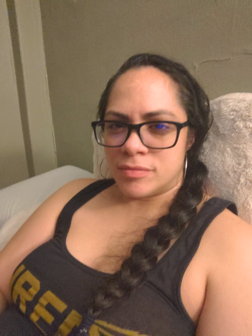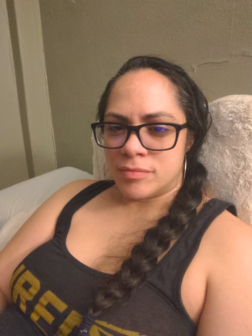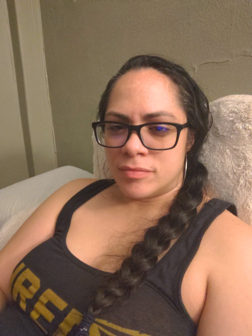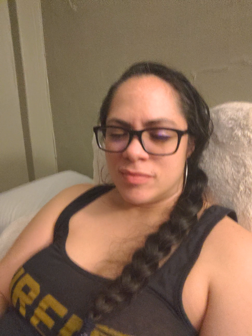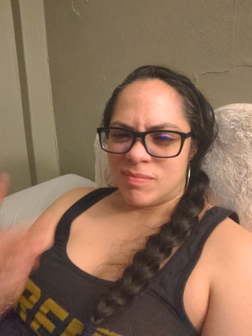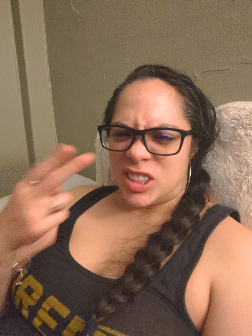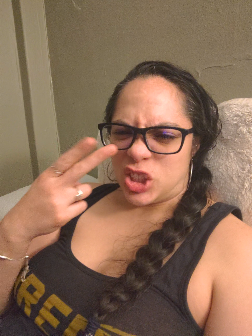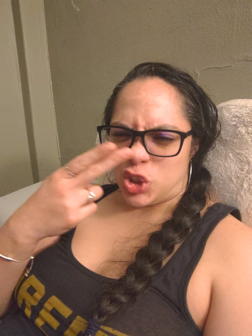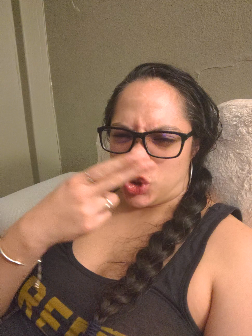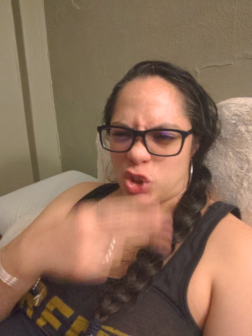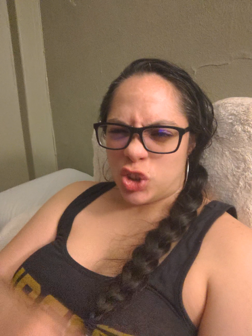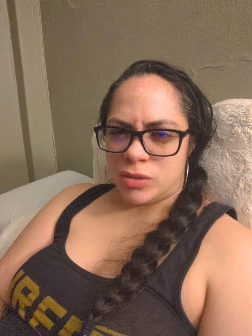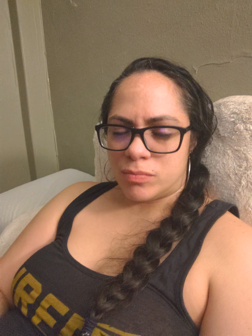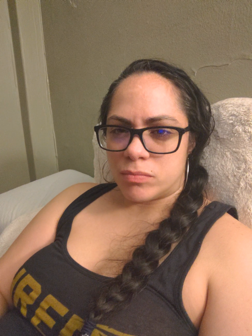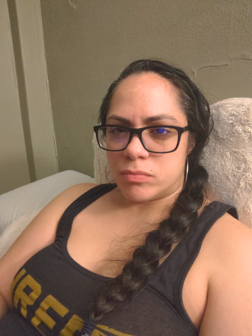scissors